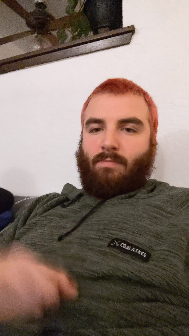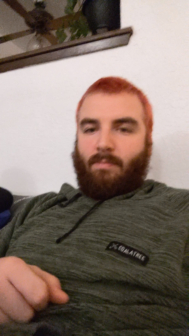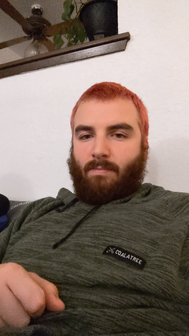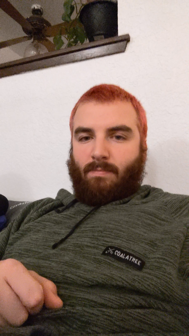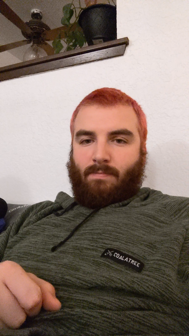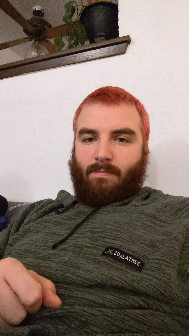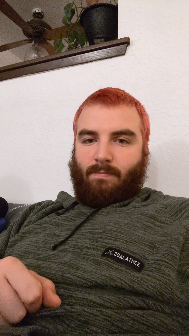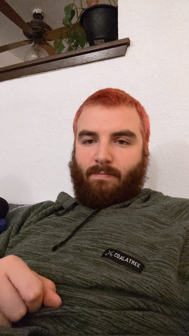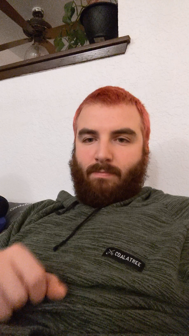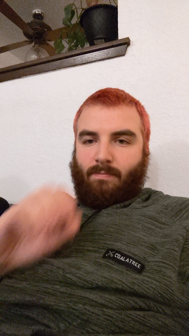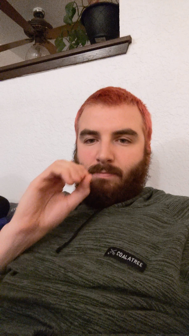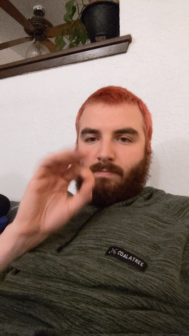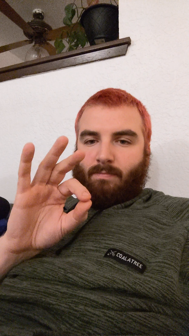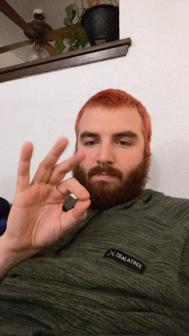of